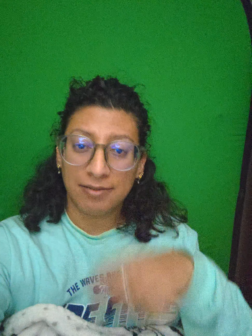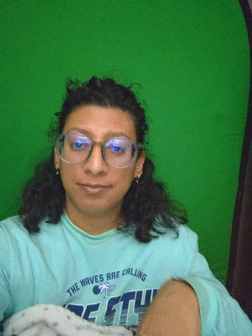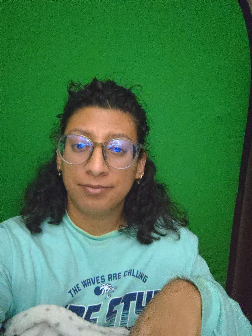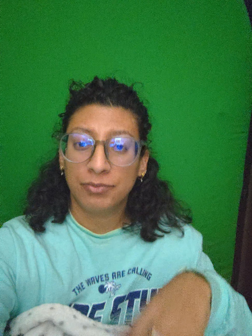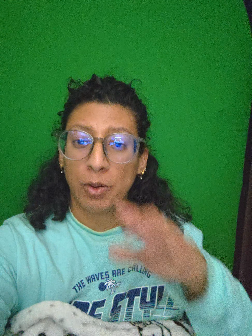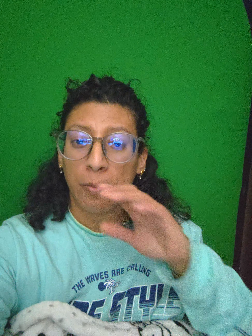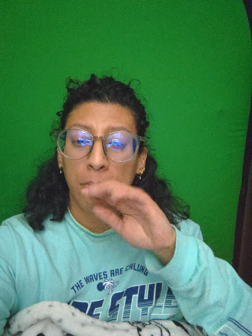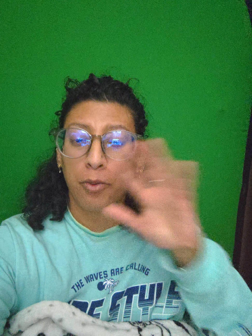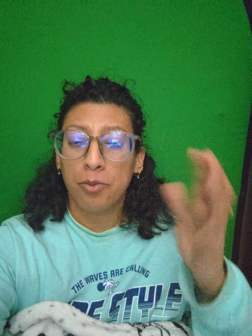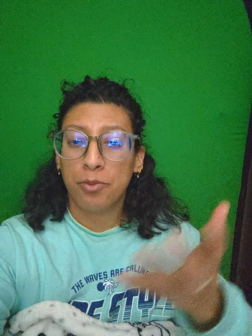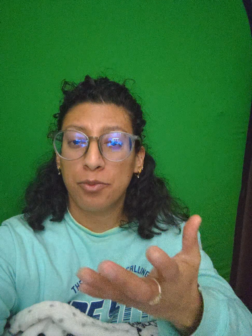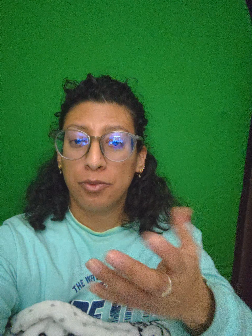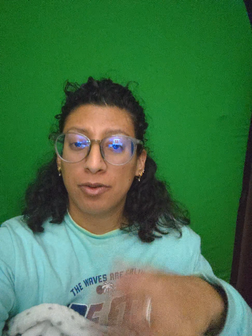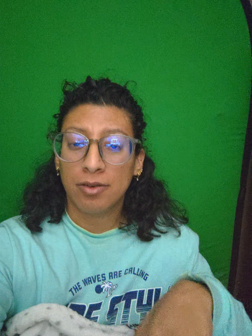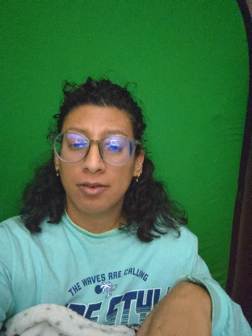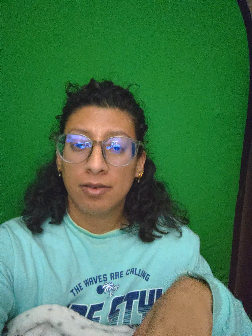balloon